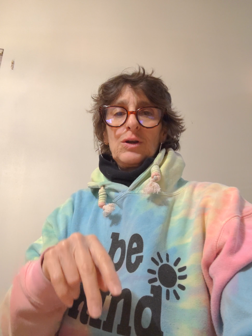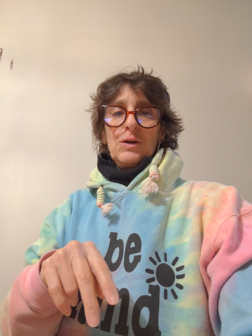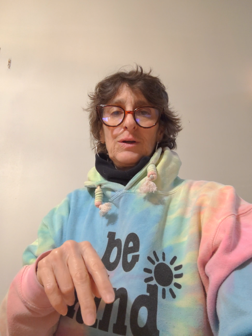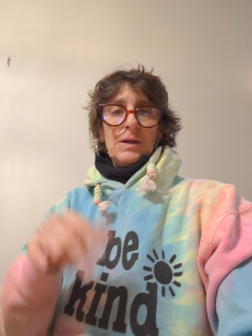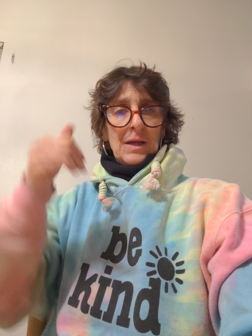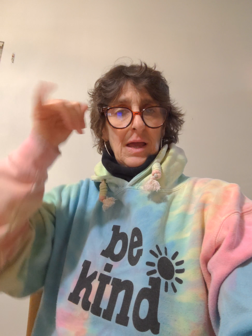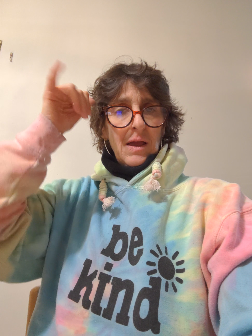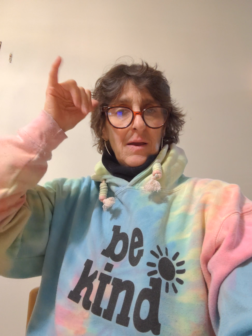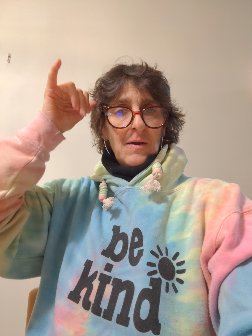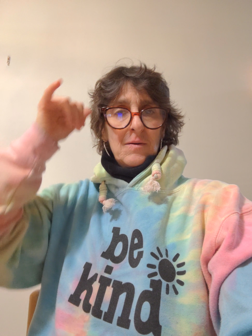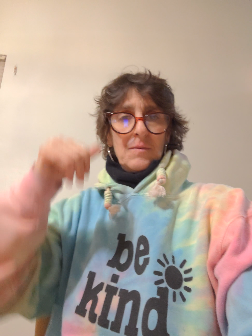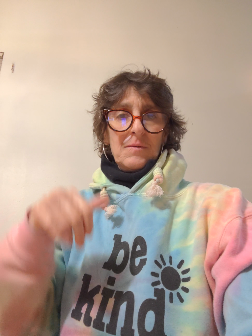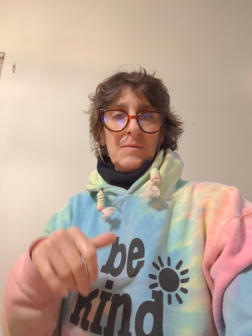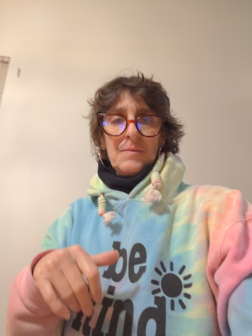cow